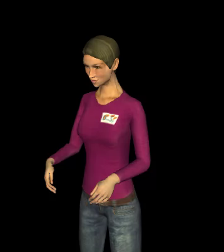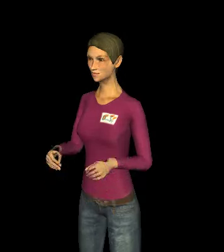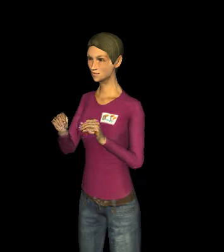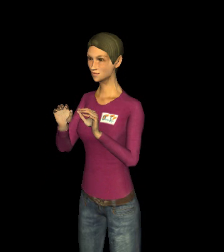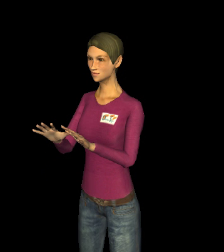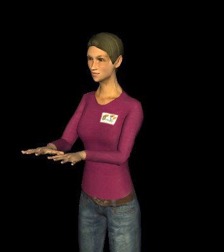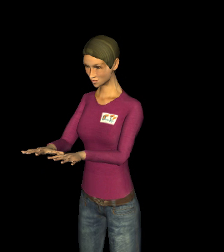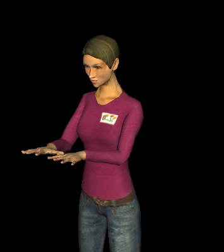يتخلى